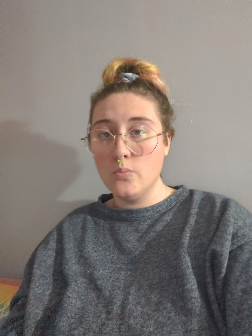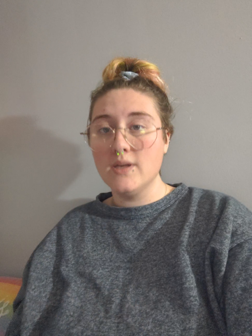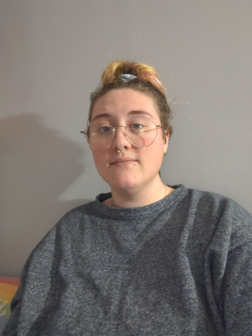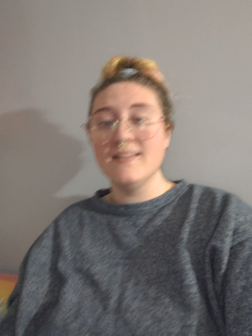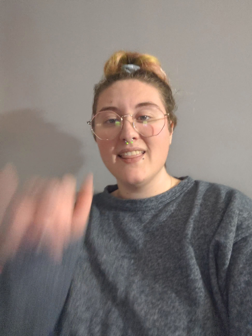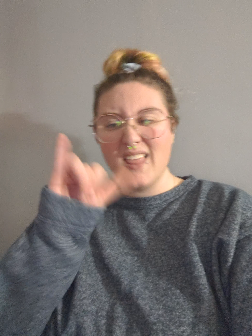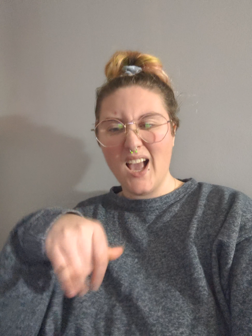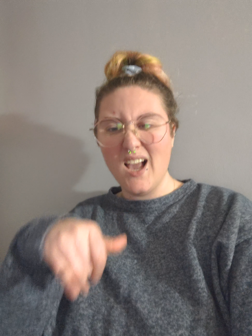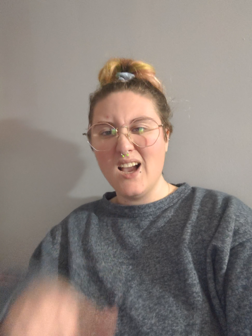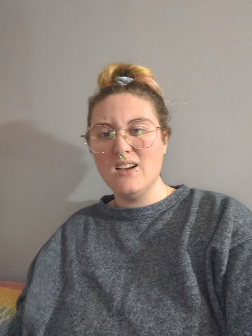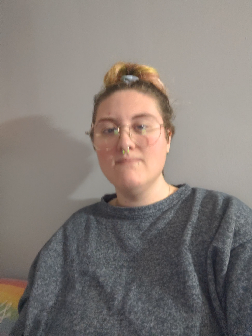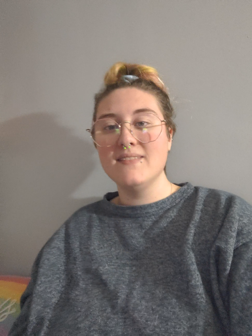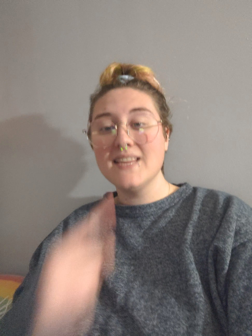that